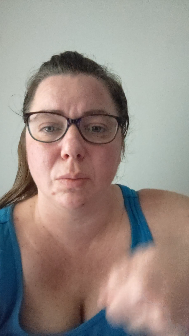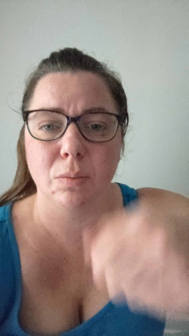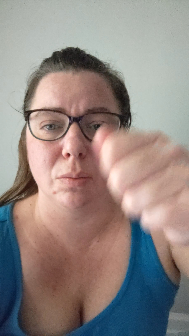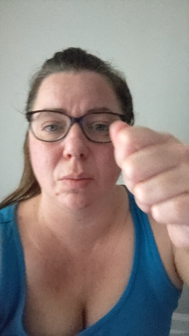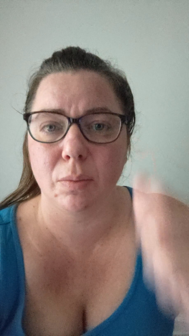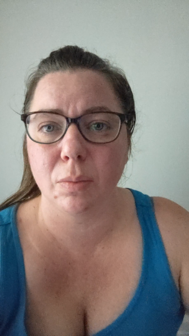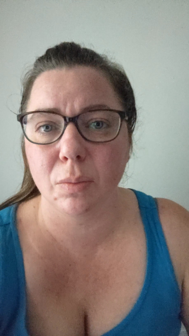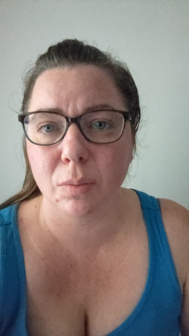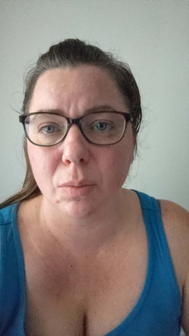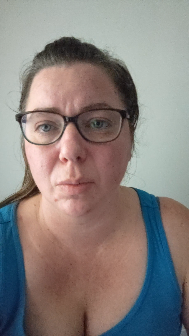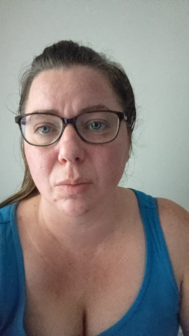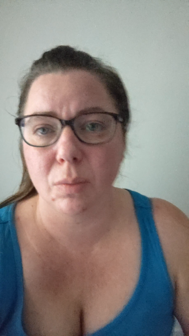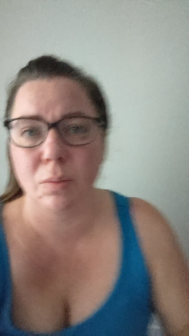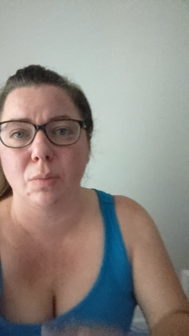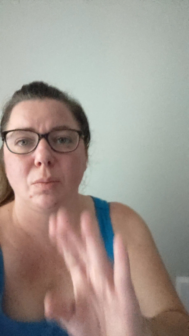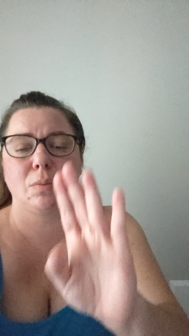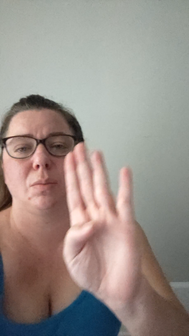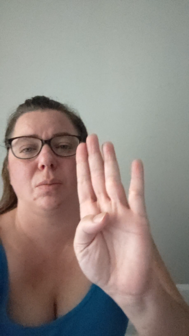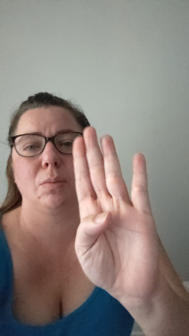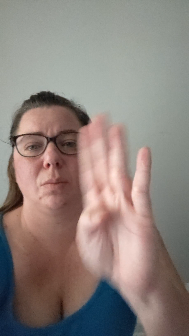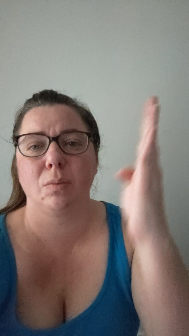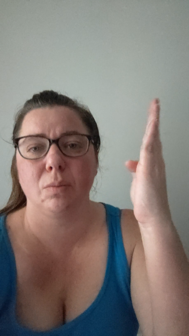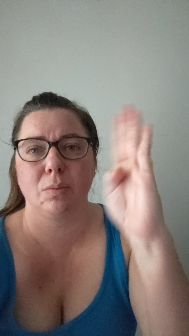door